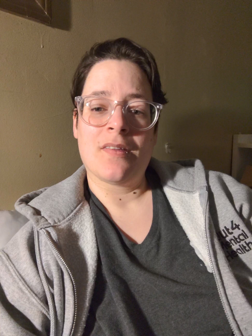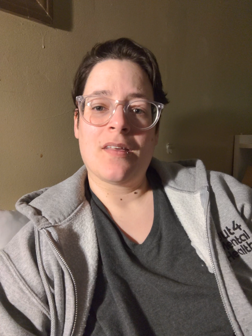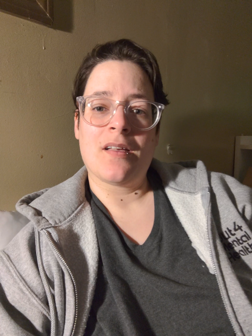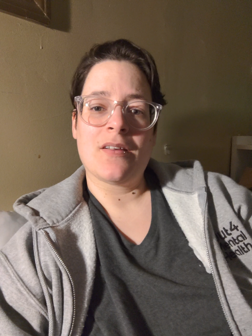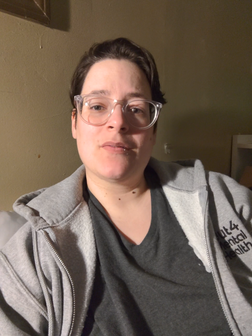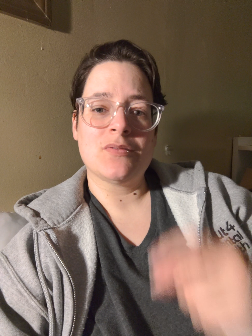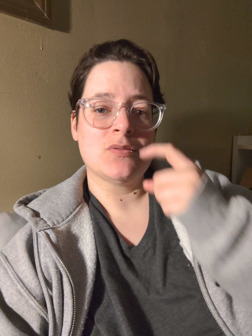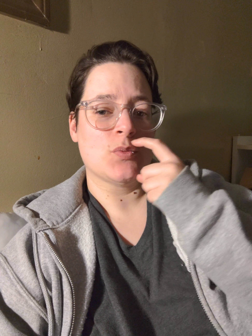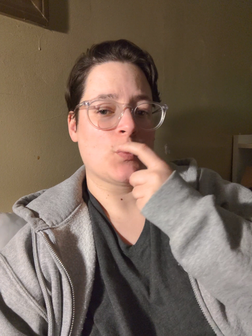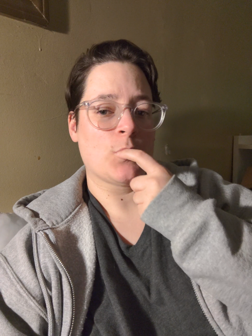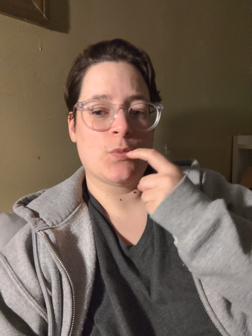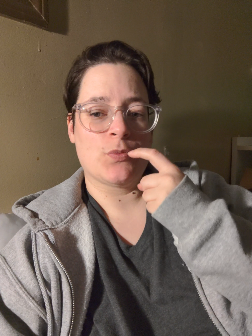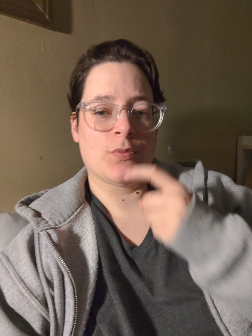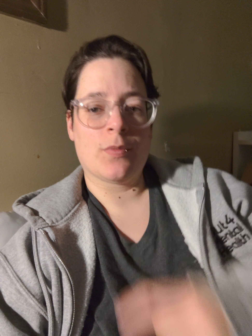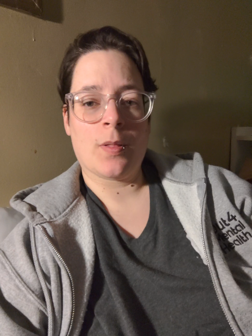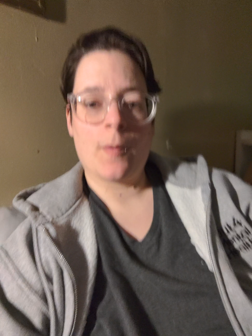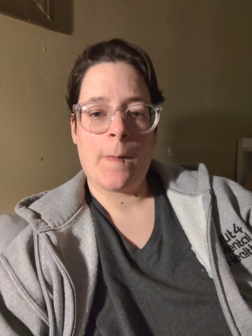tooth